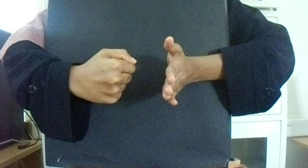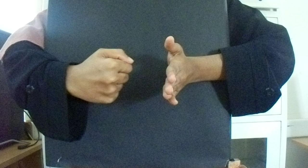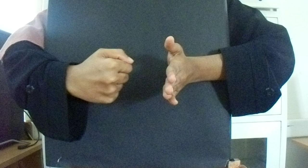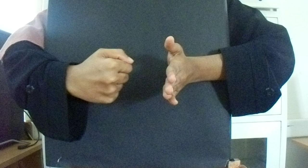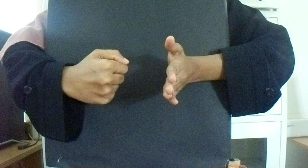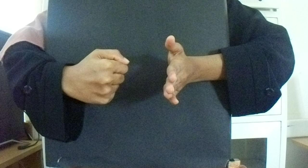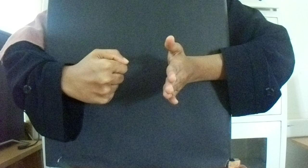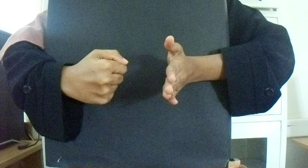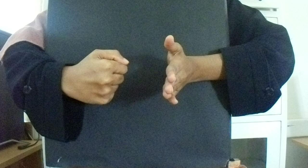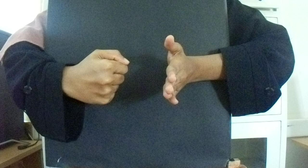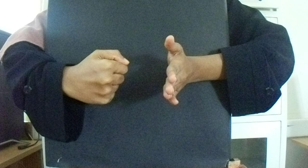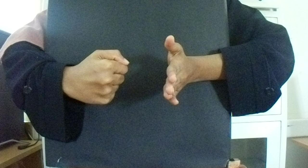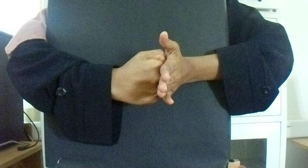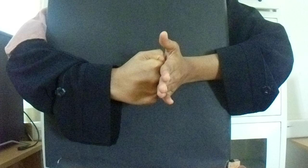accident